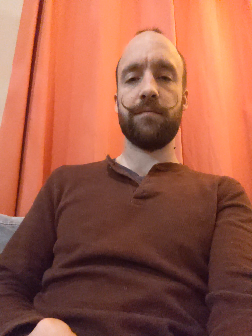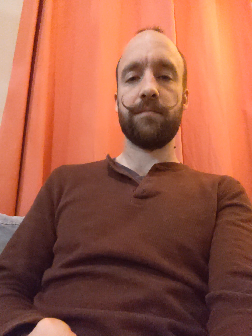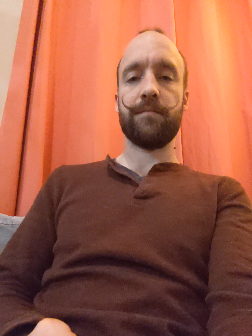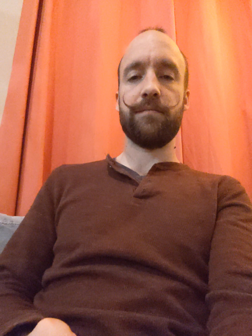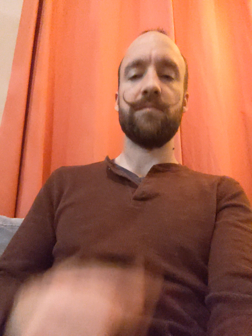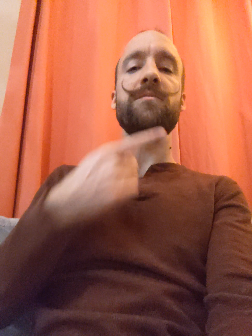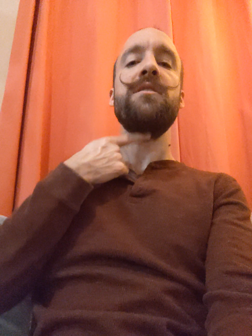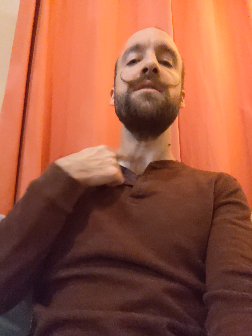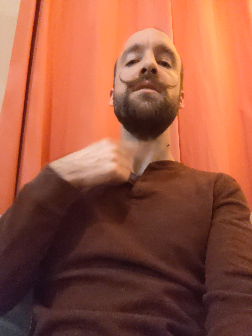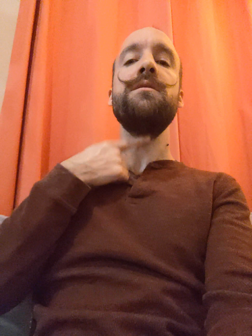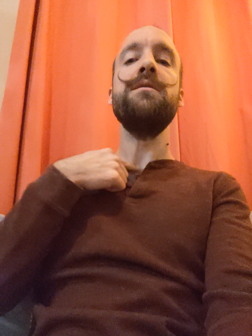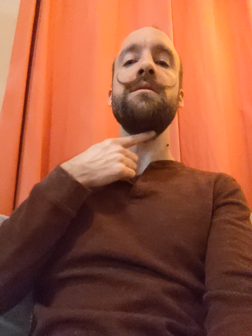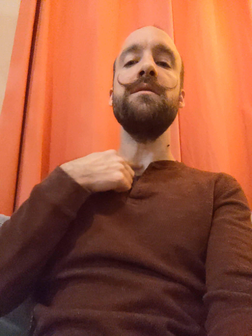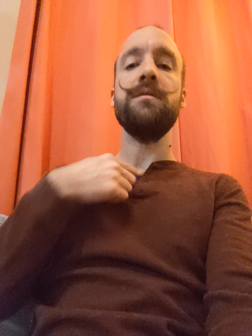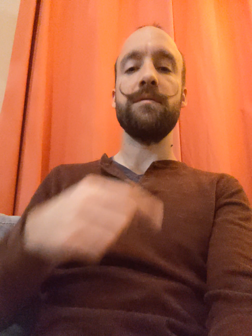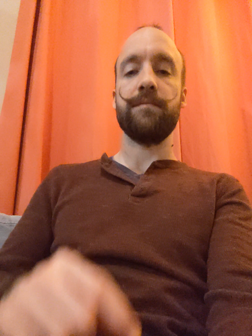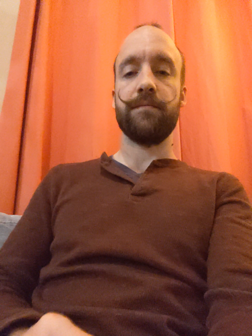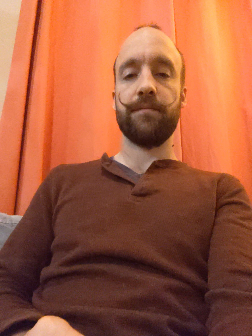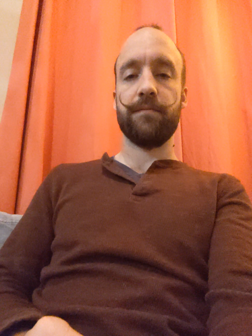thirsty